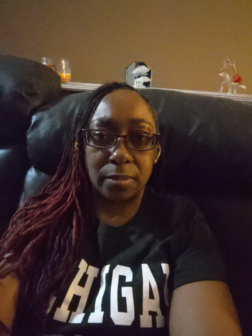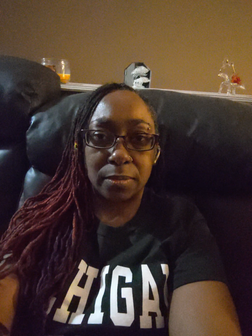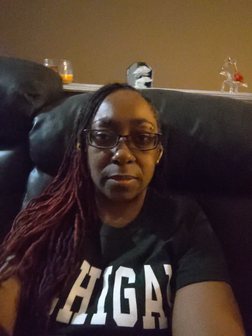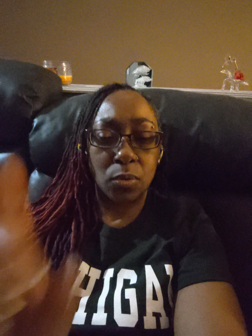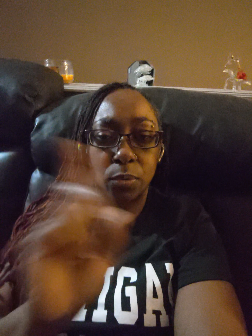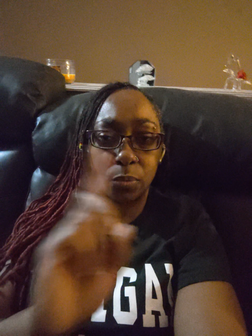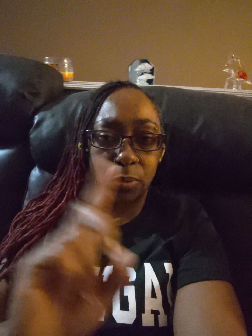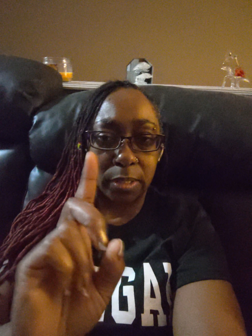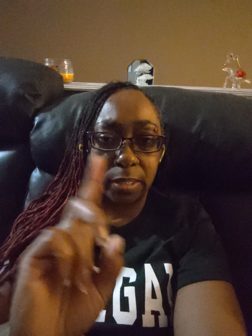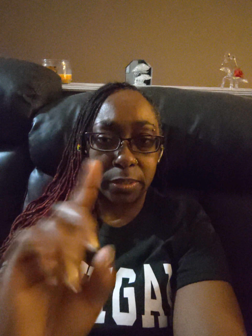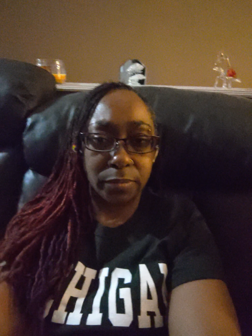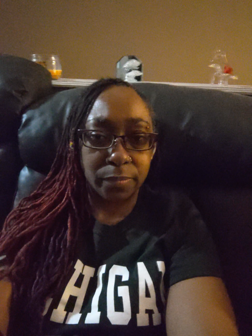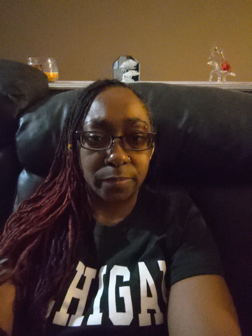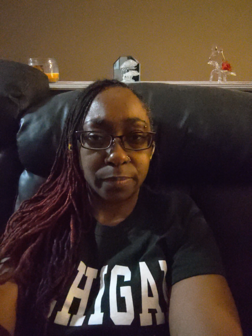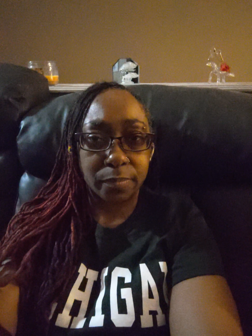where